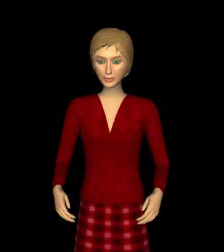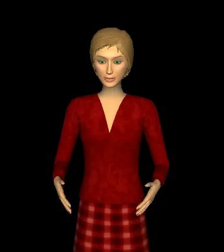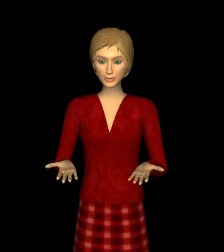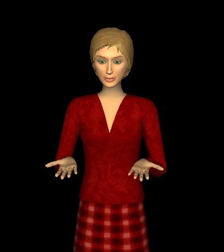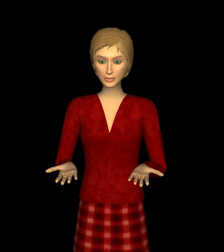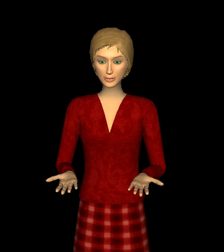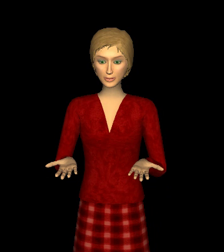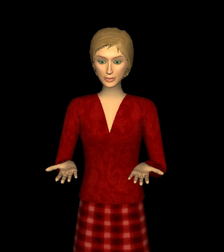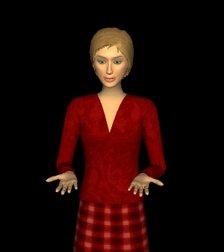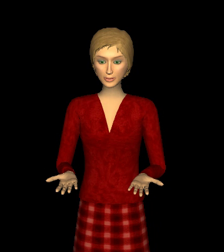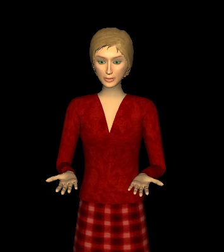الآن